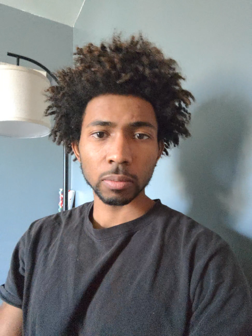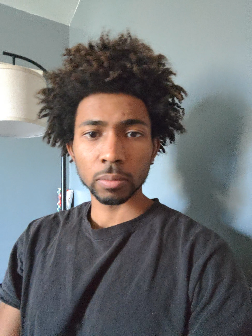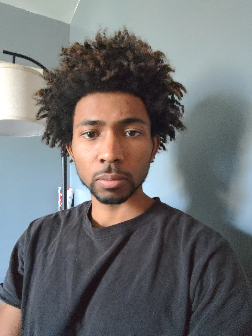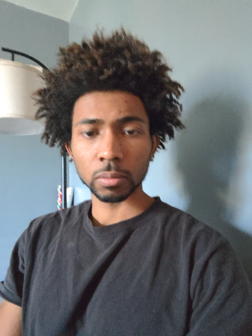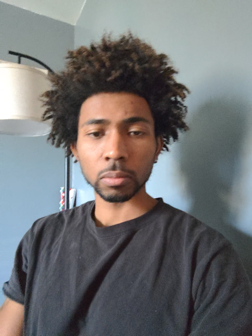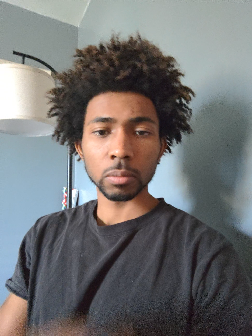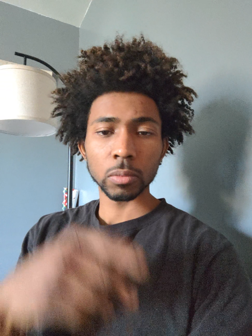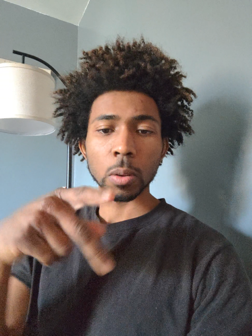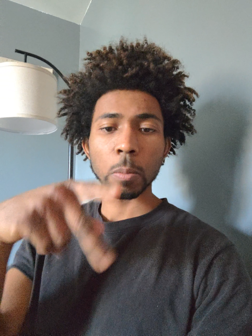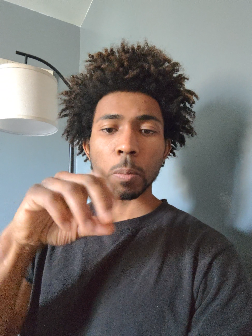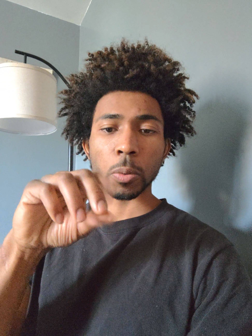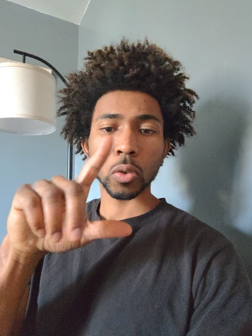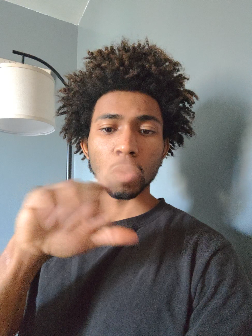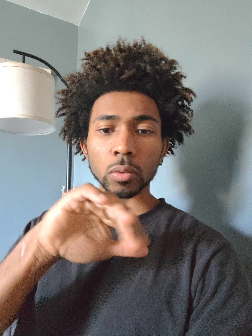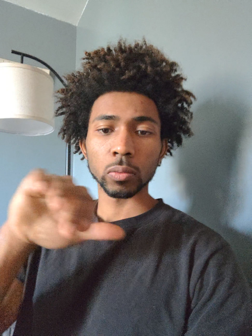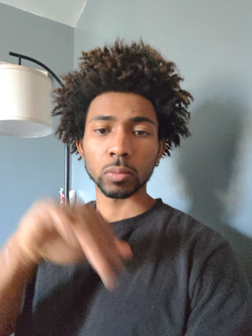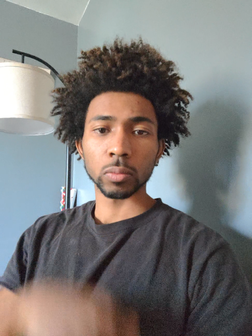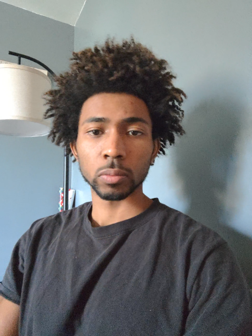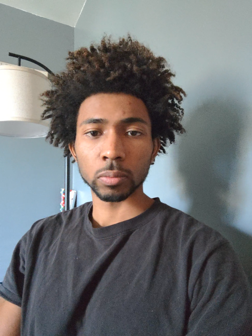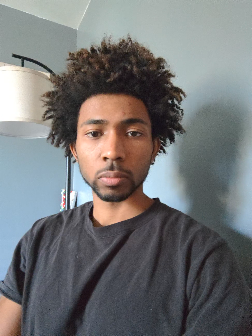pool